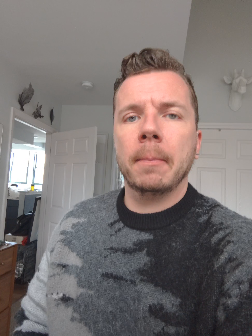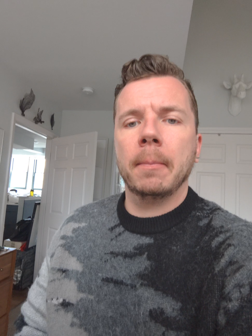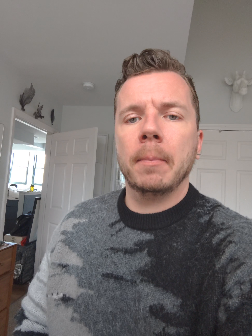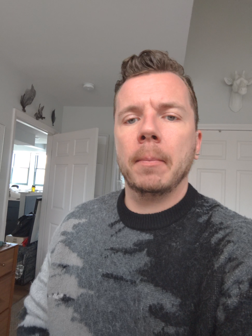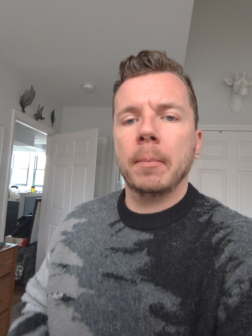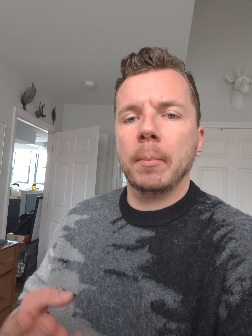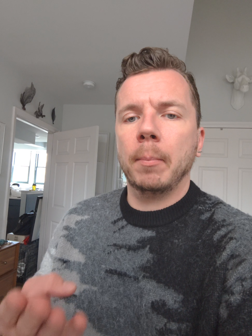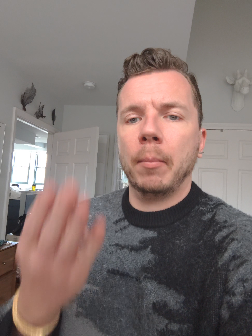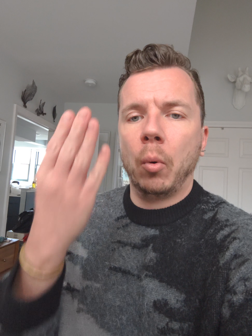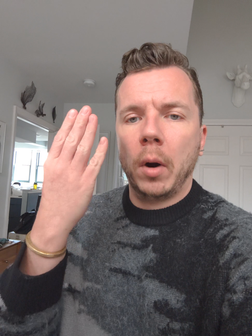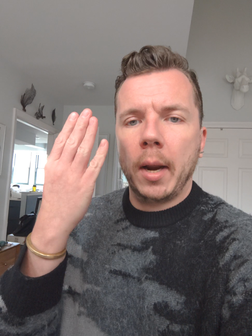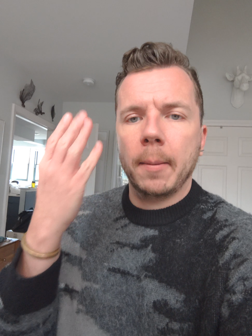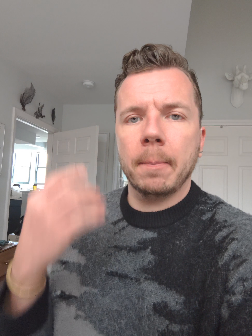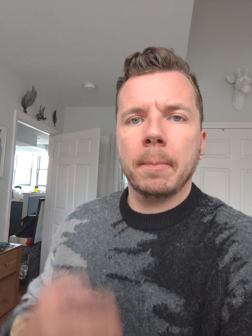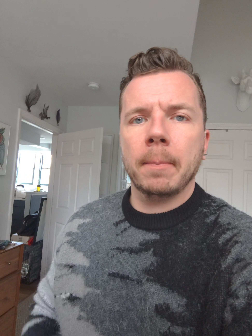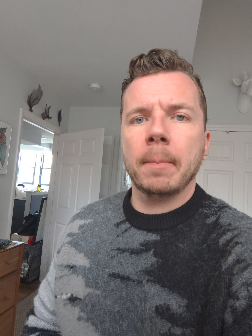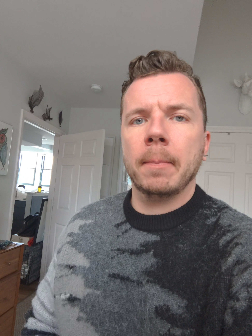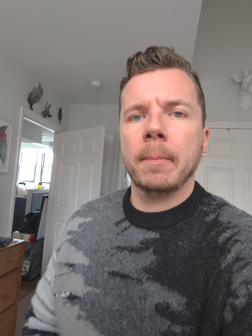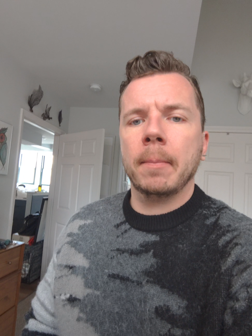morning